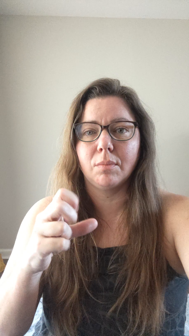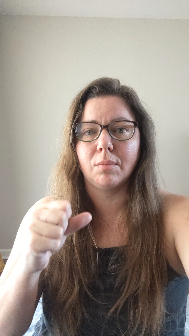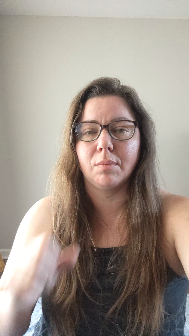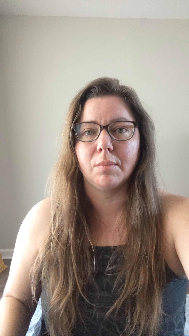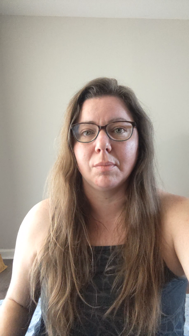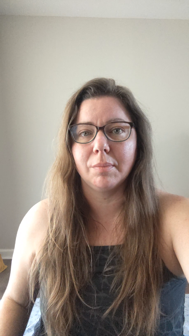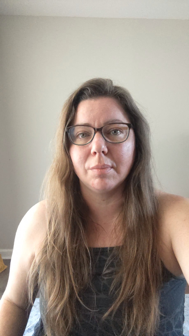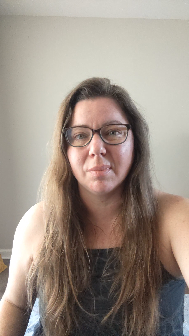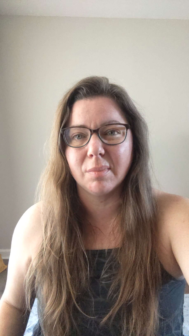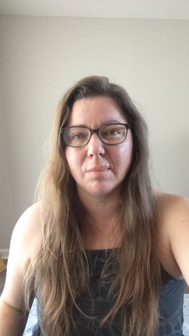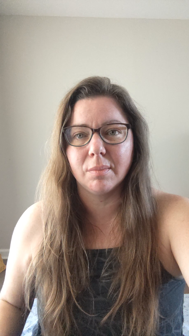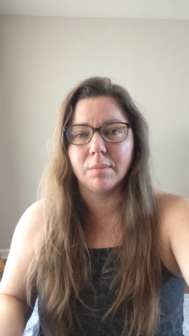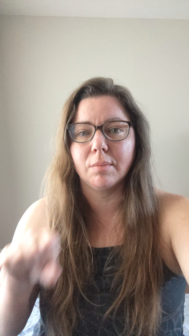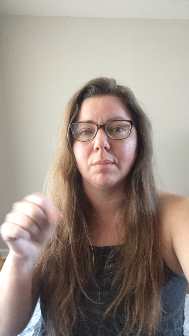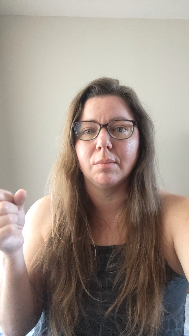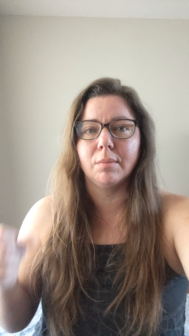break